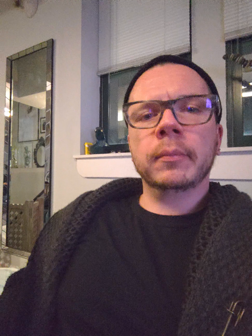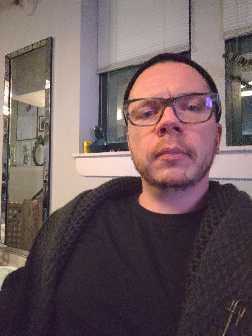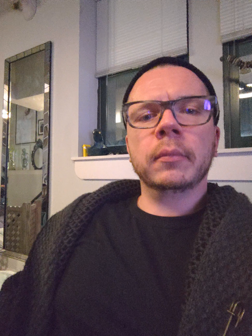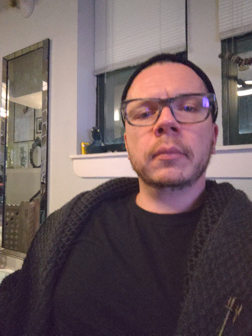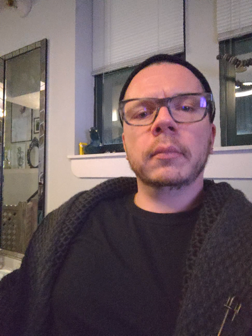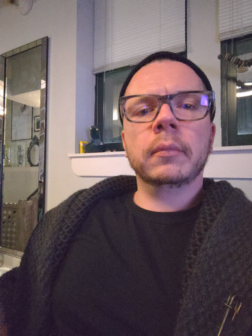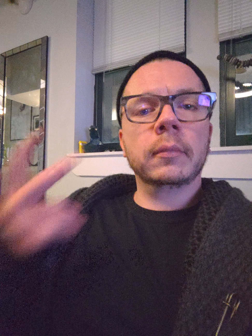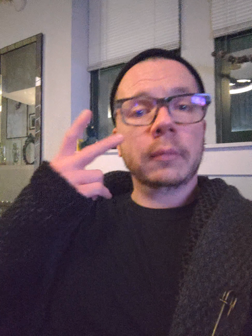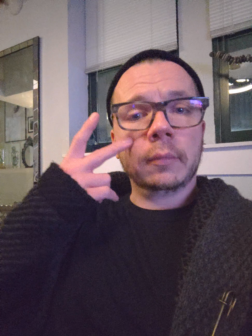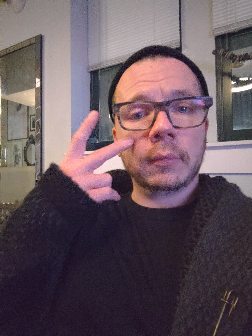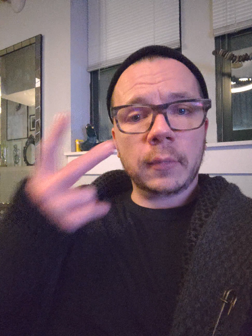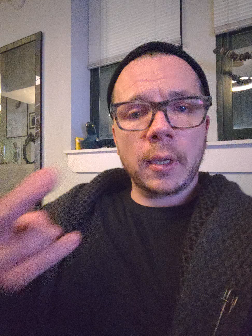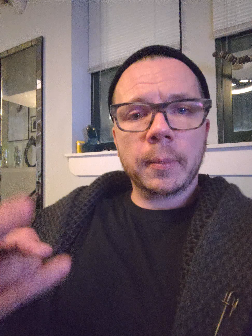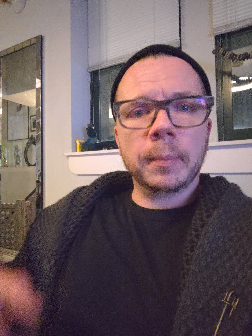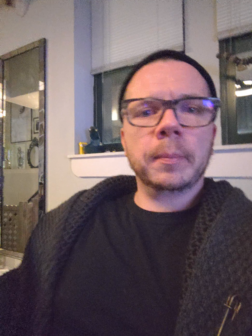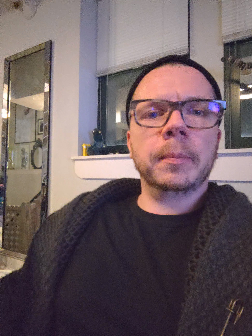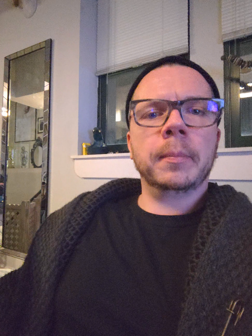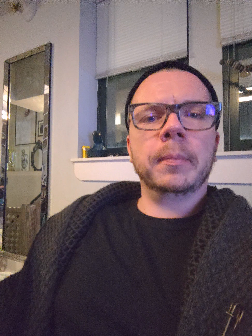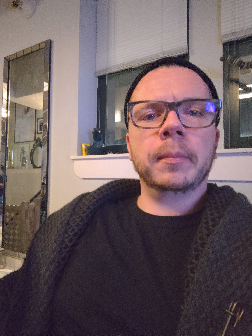see